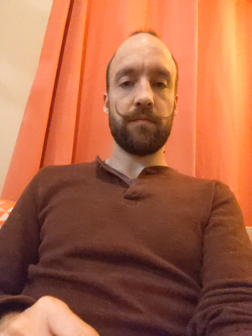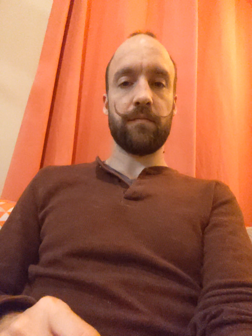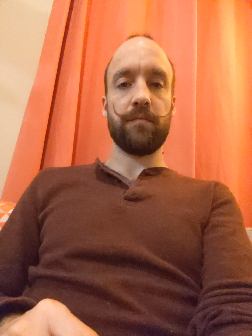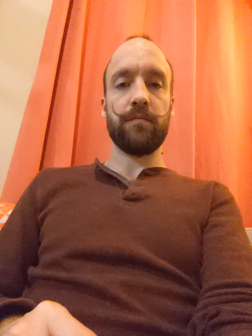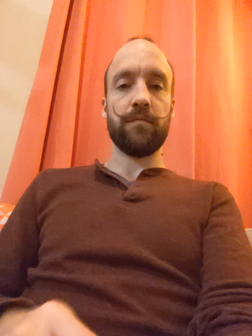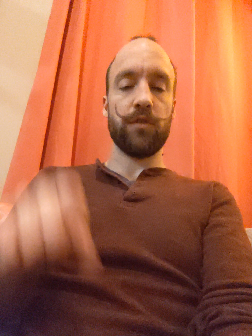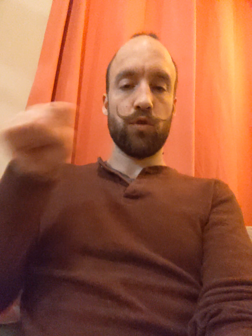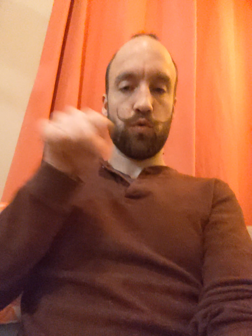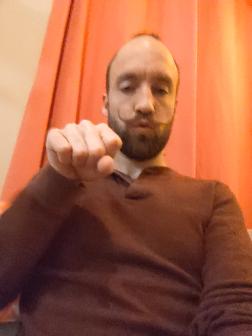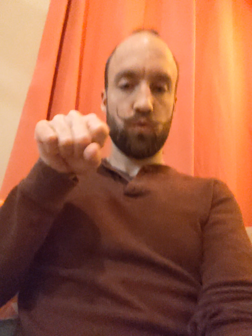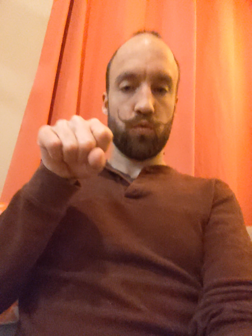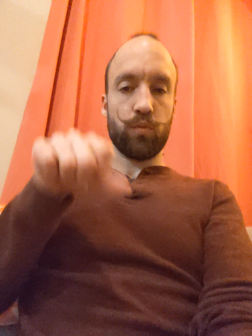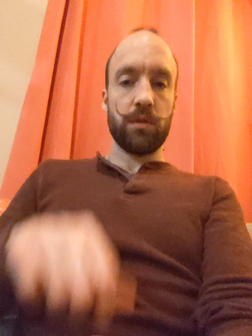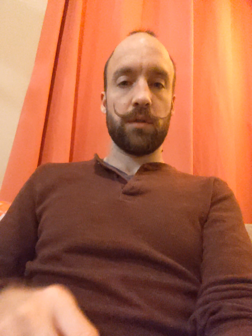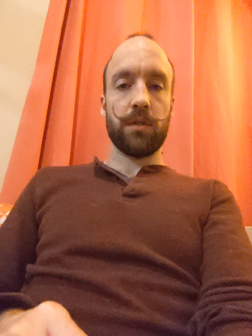shoe